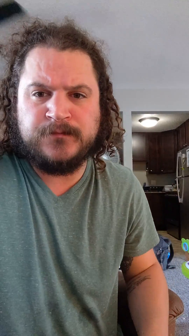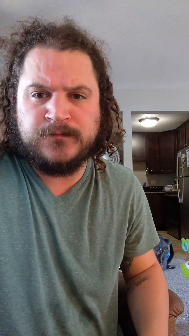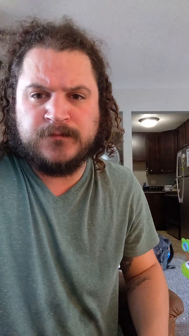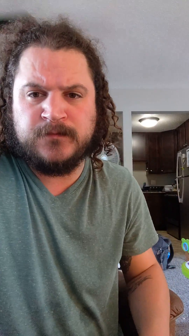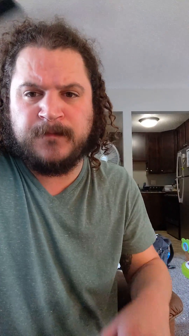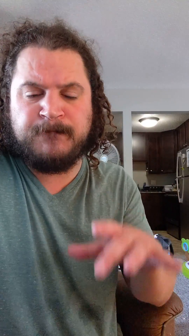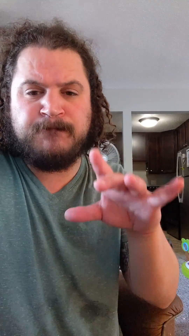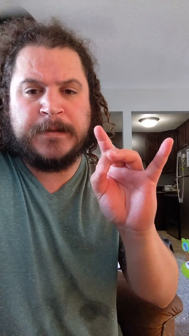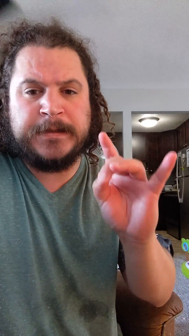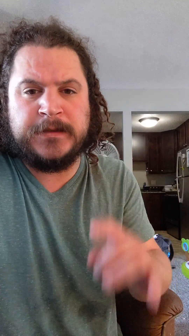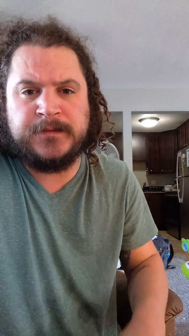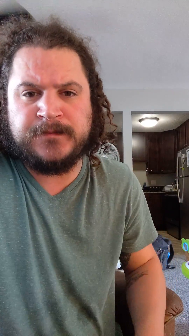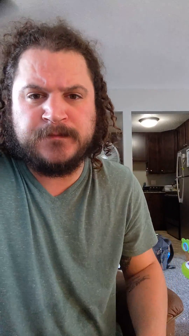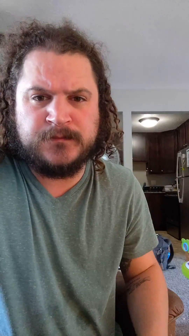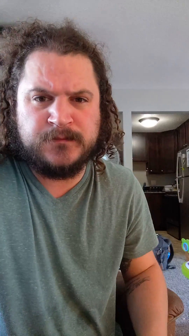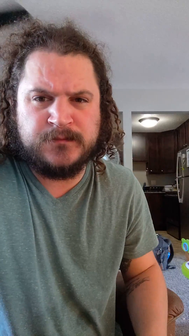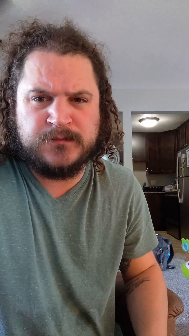pick